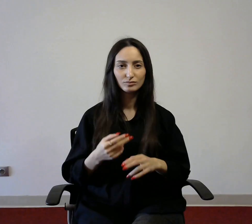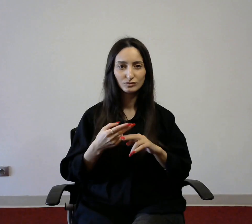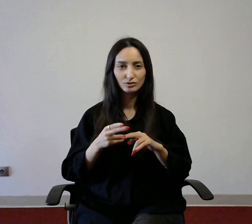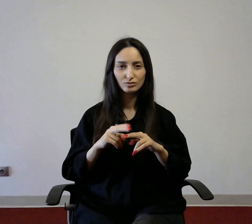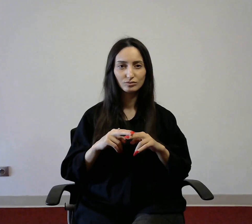bu